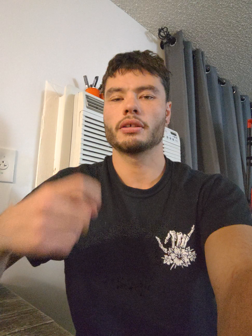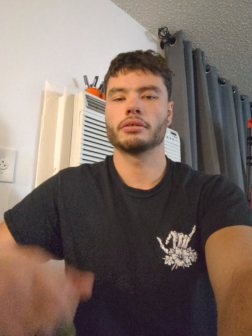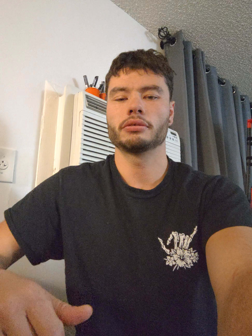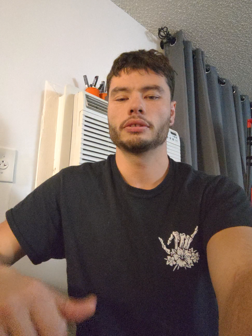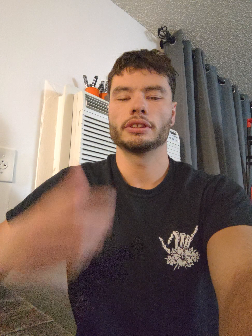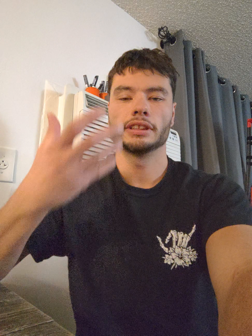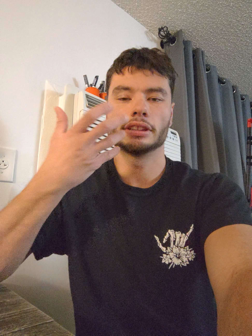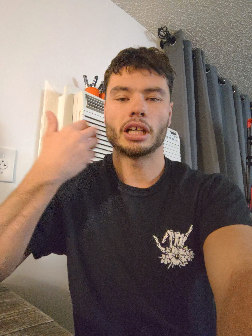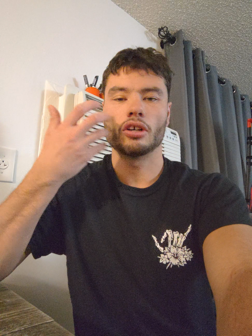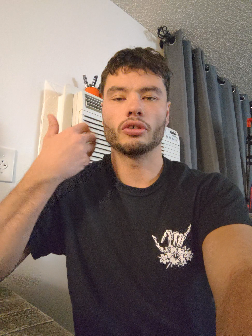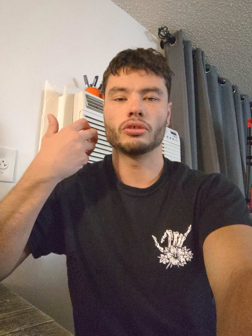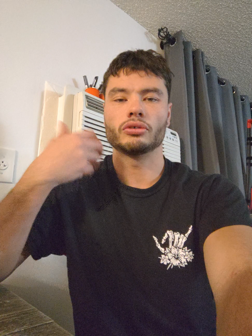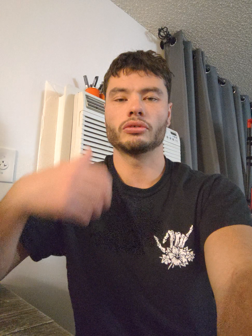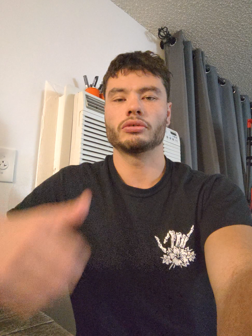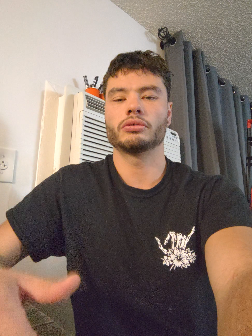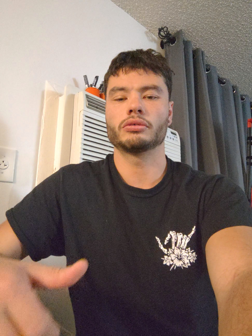tiger